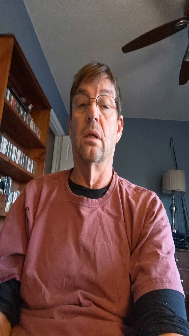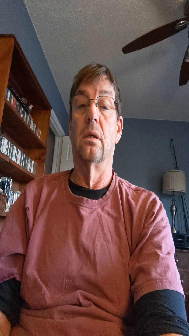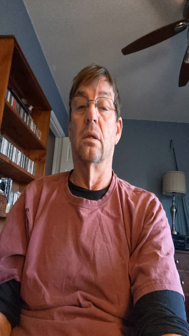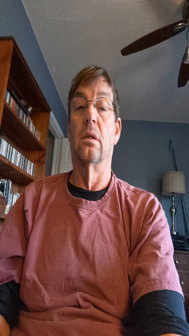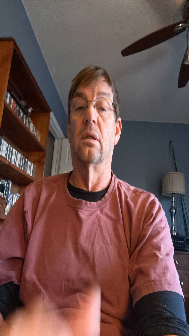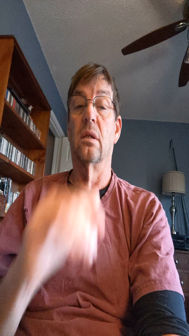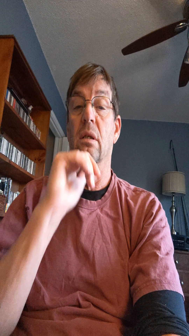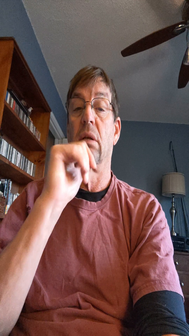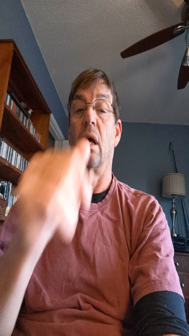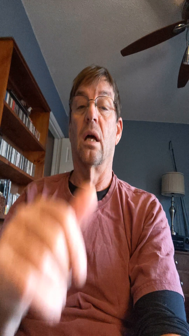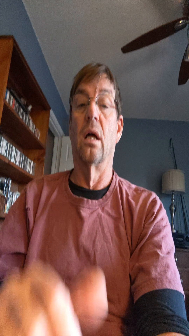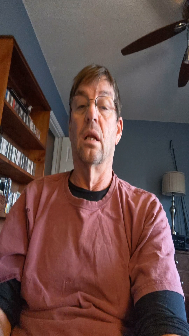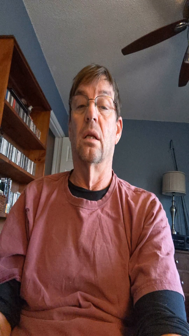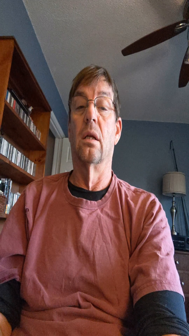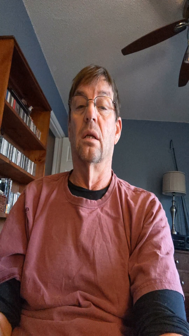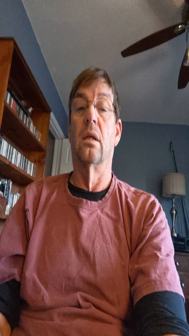not